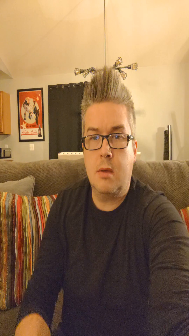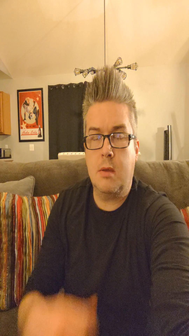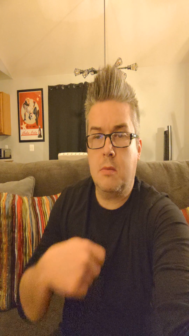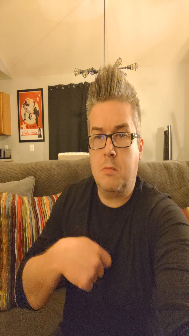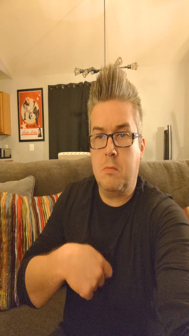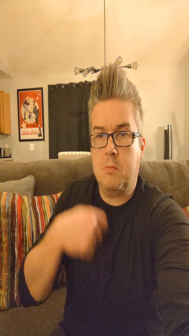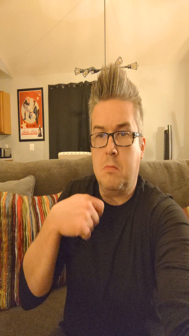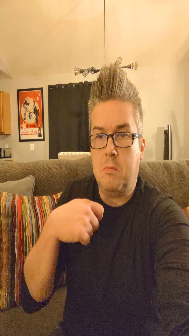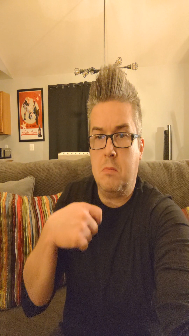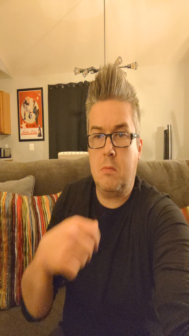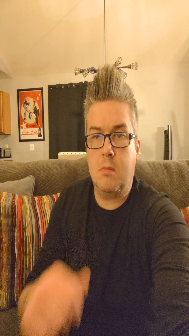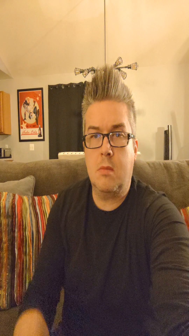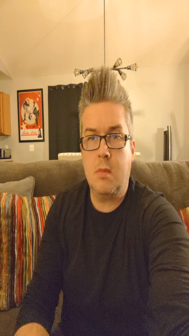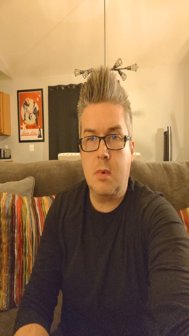zipper